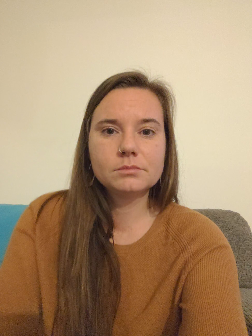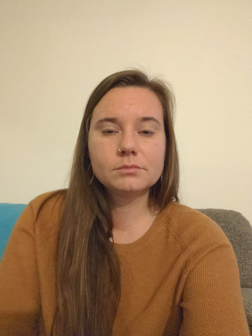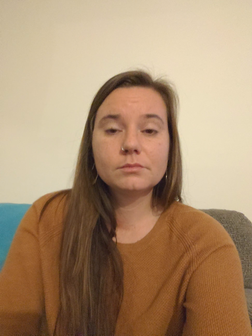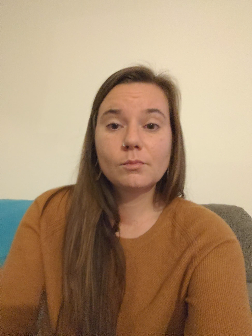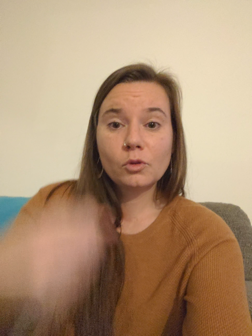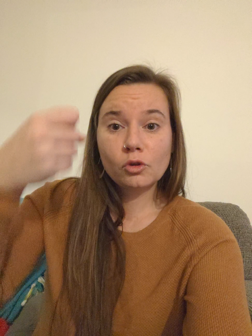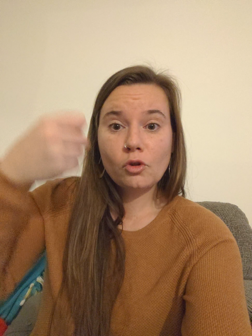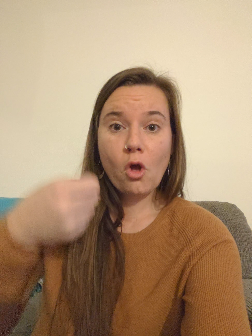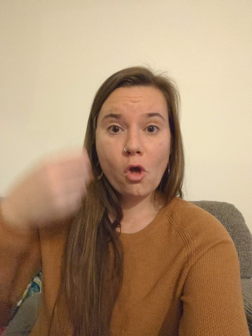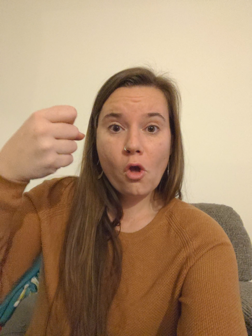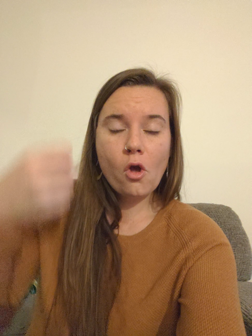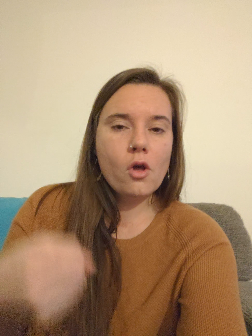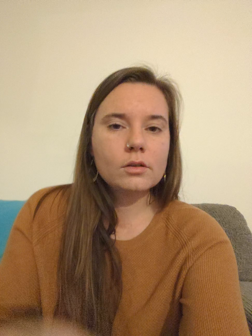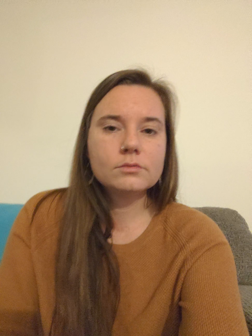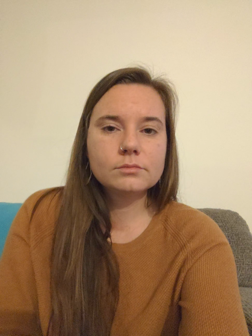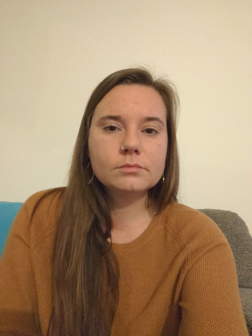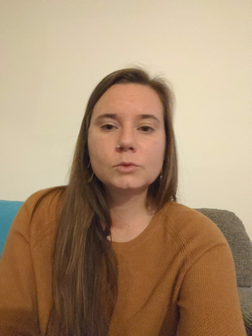car